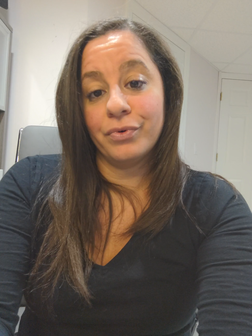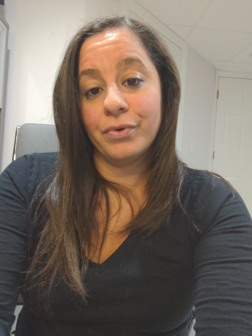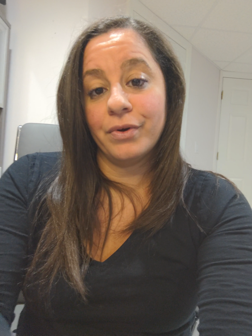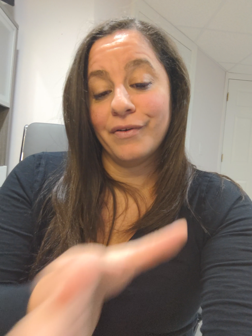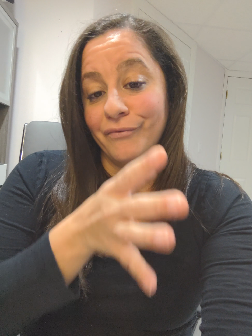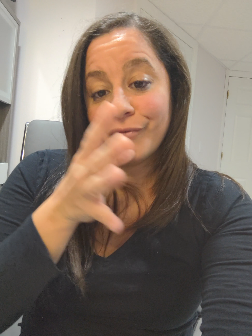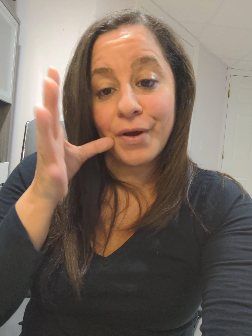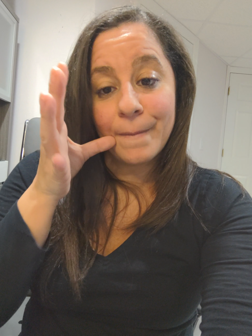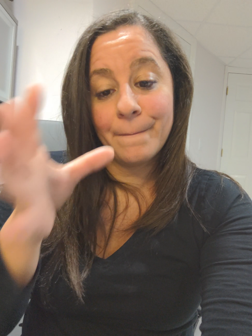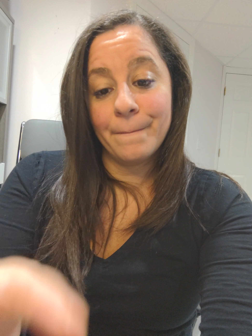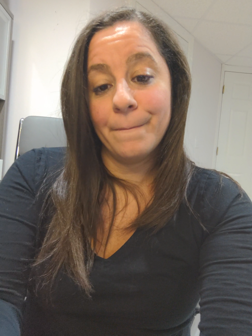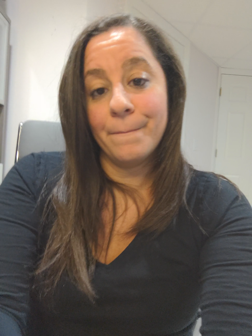farm